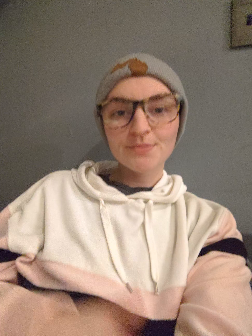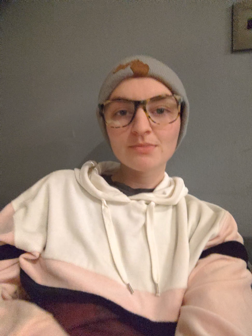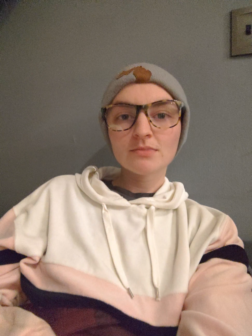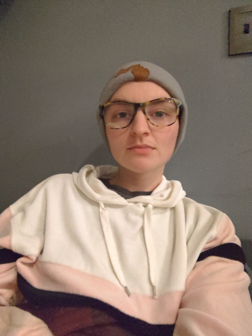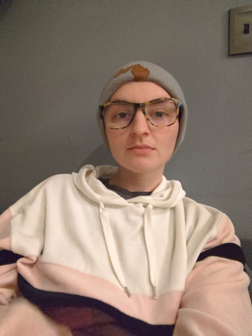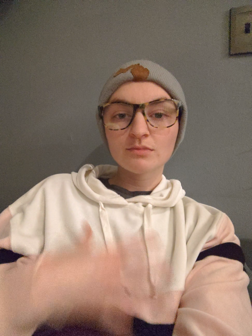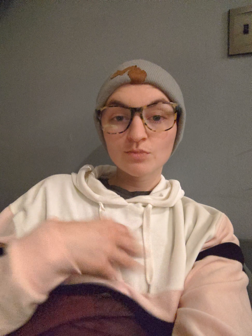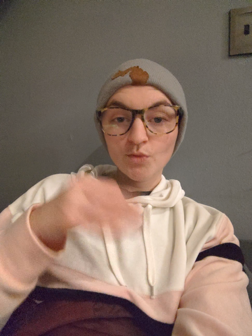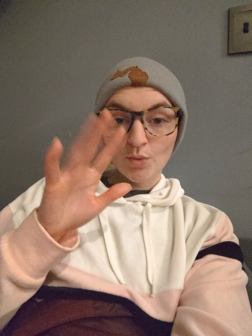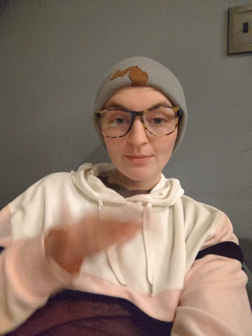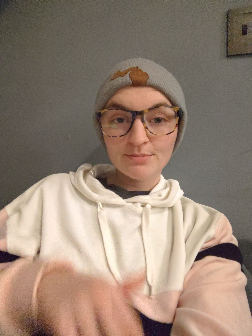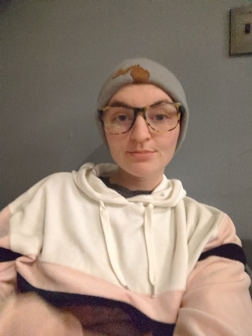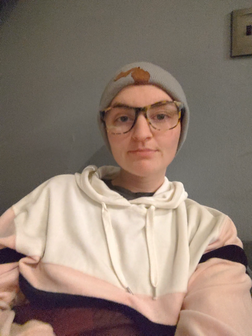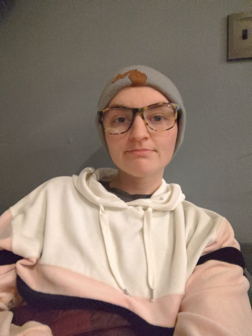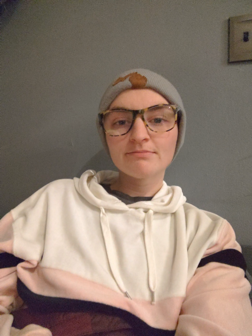snow